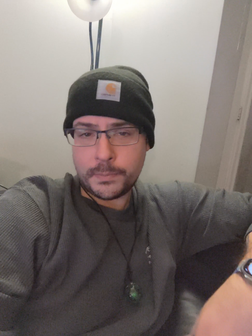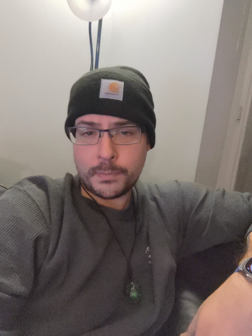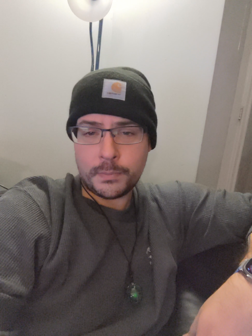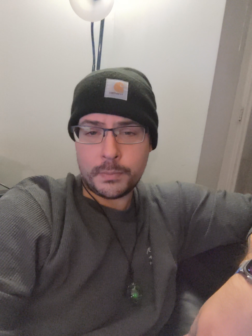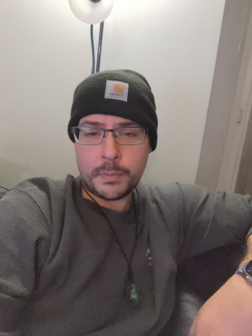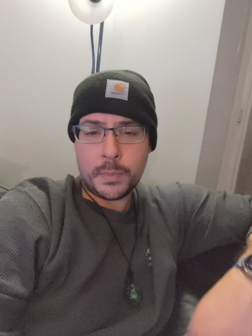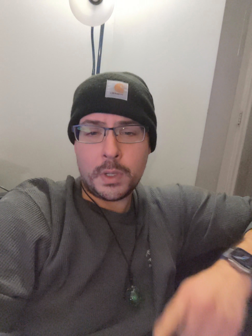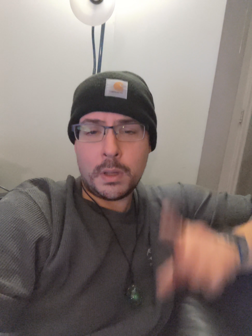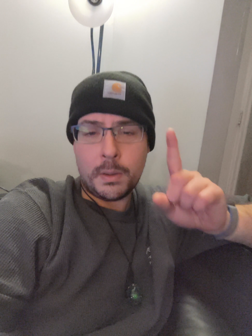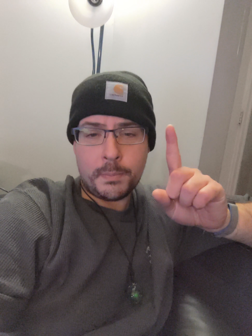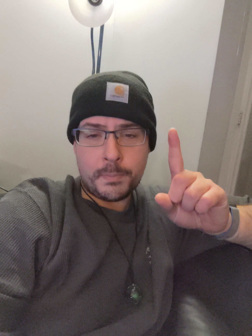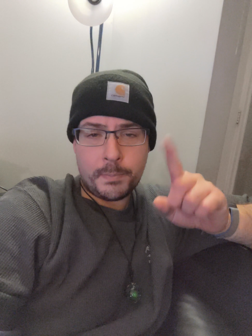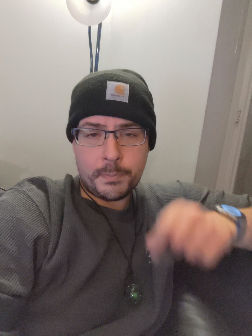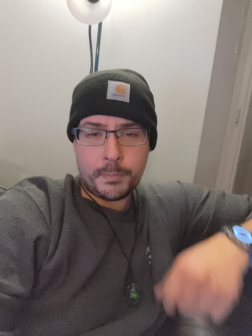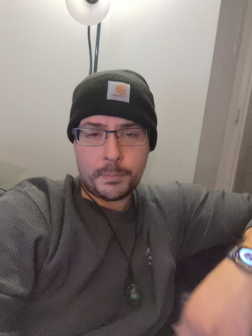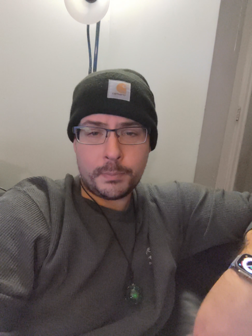up